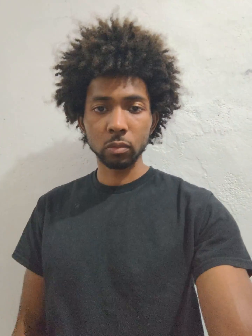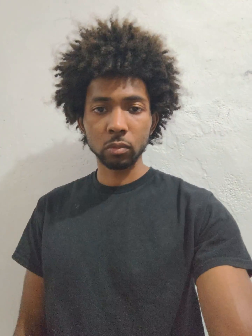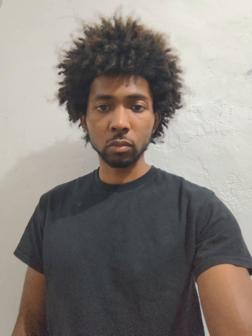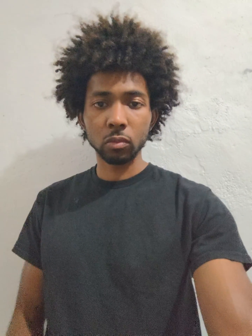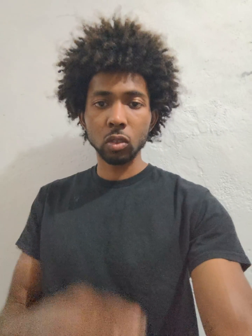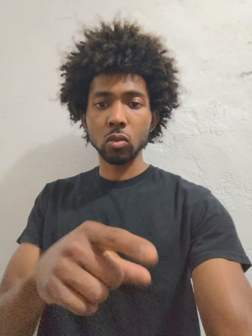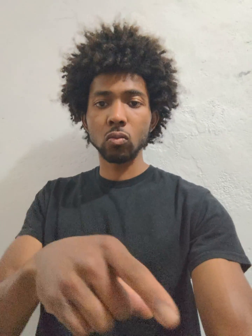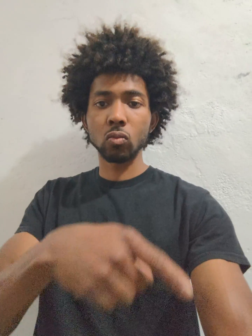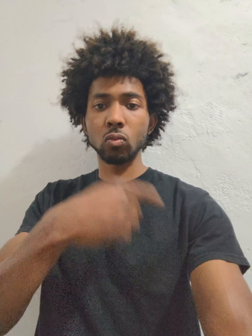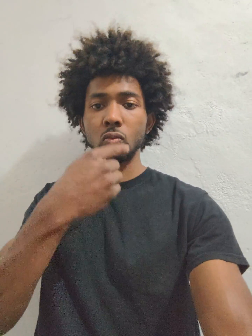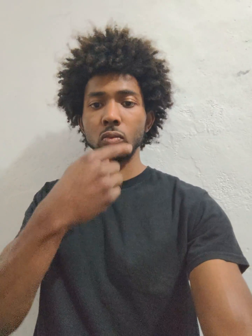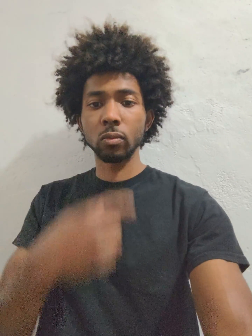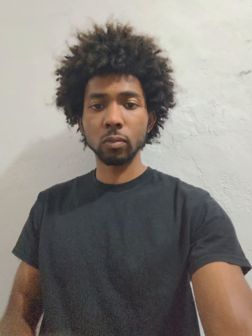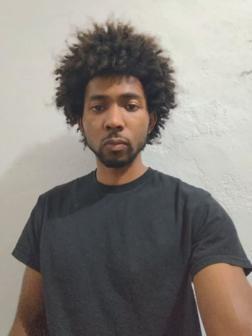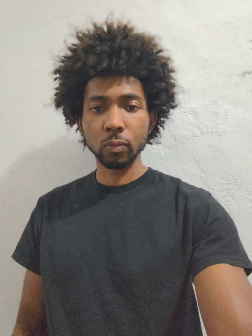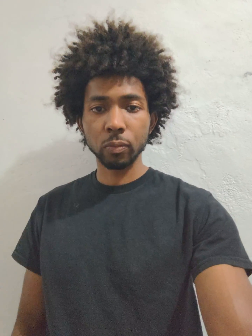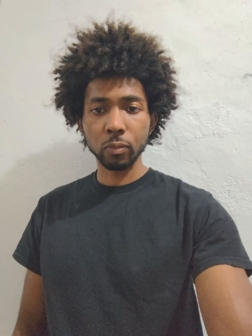long